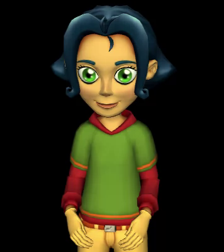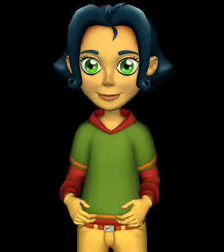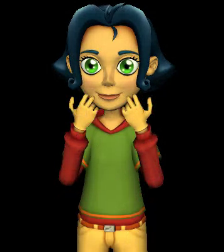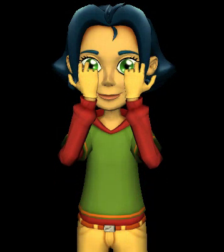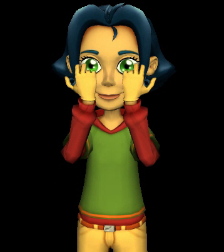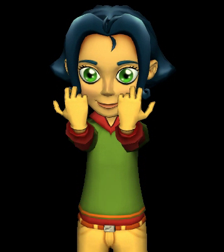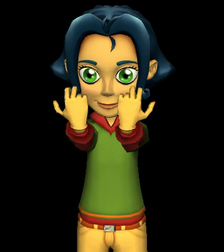معجب